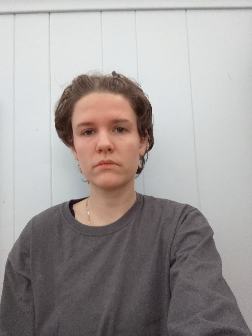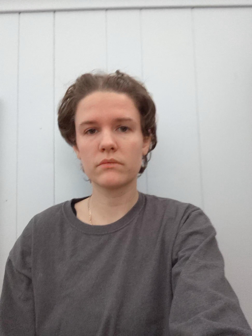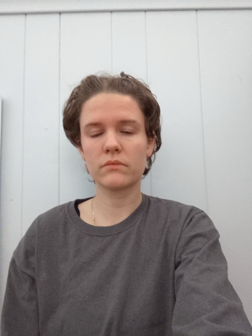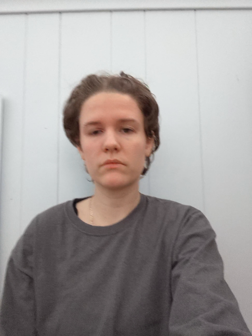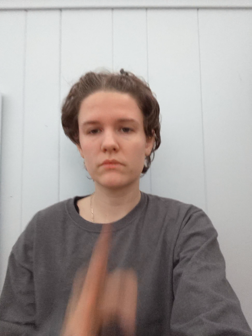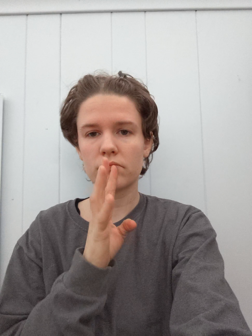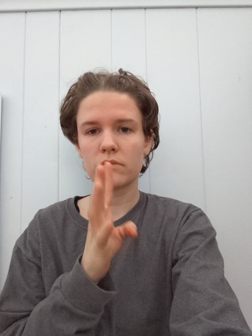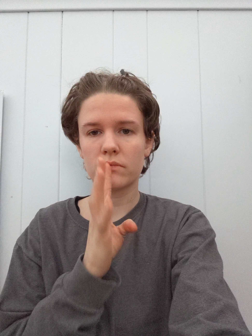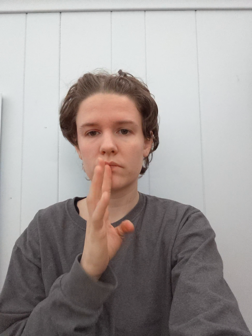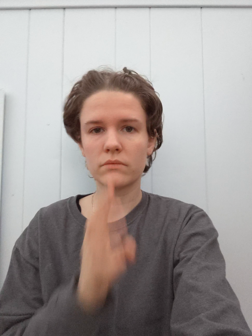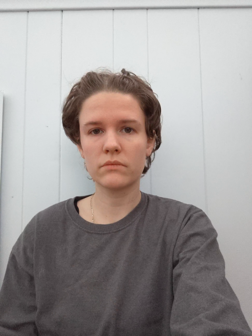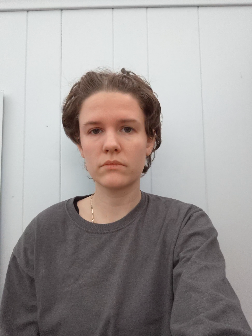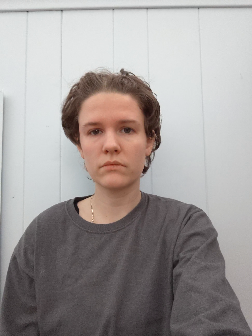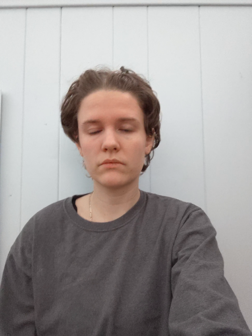talk